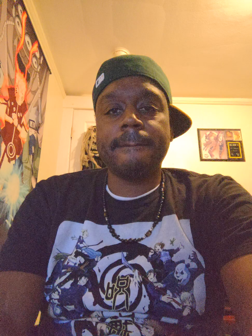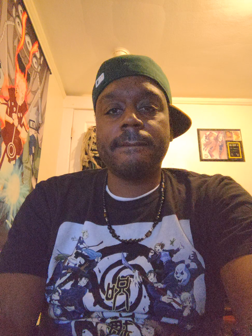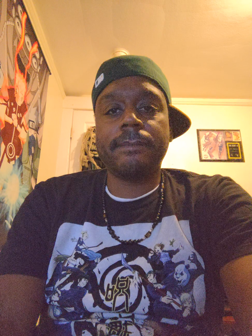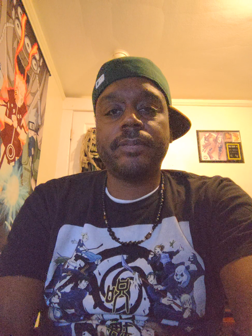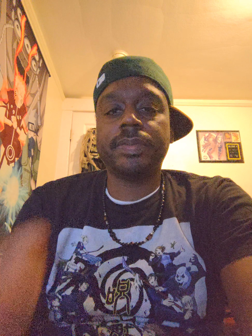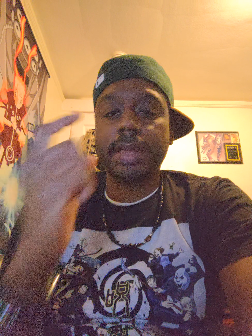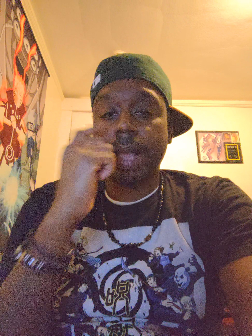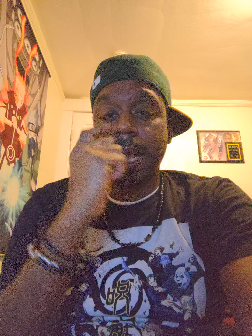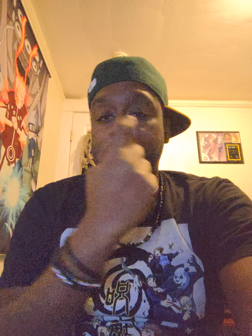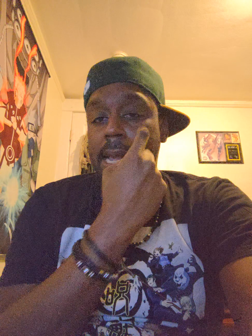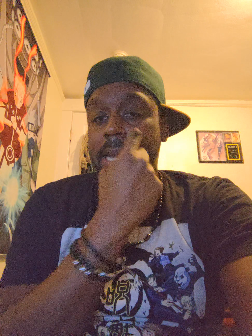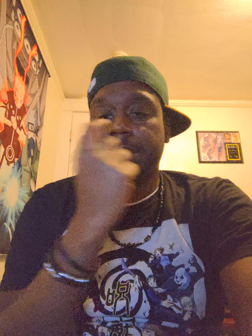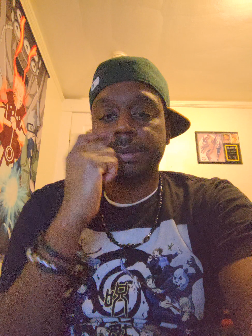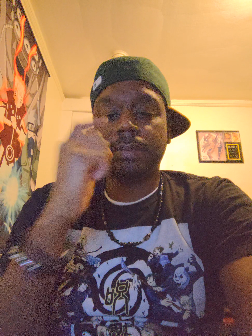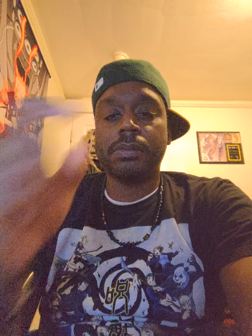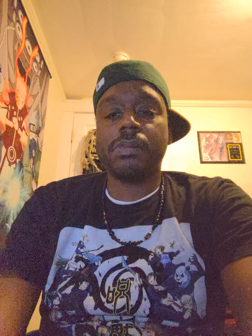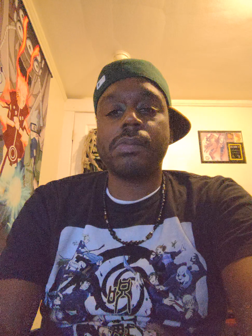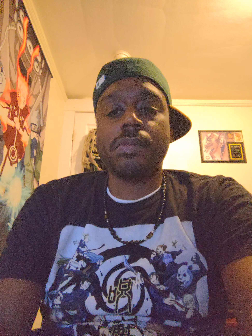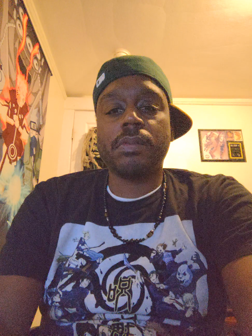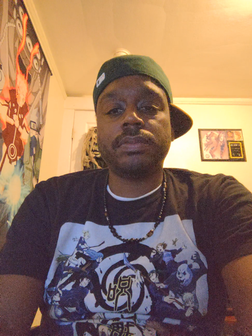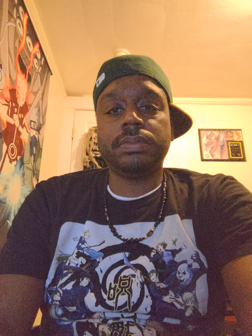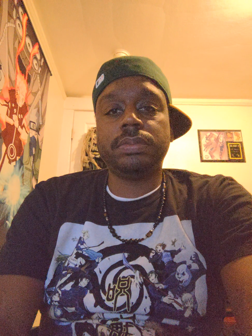eye